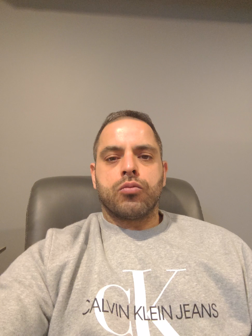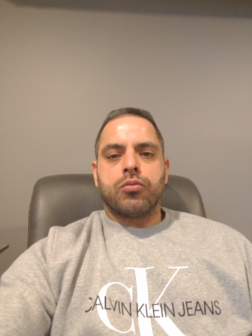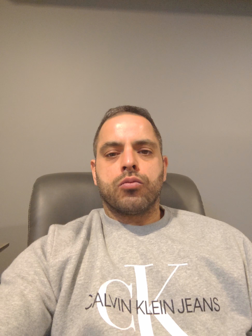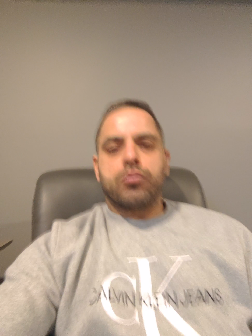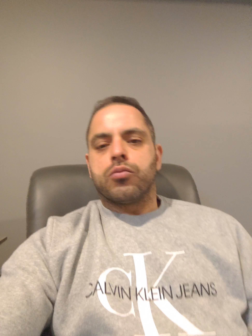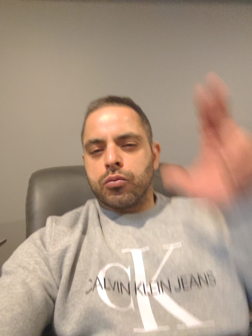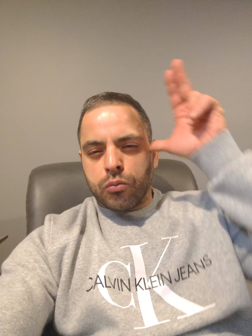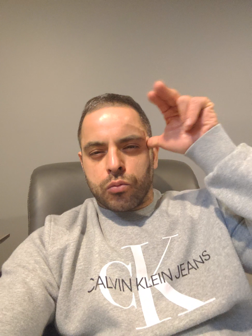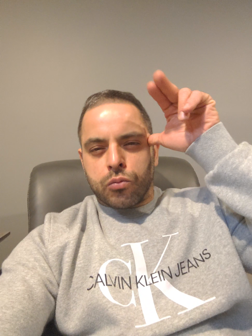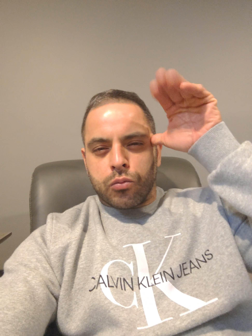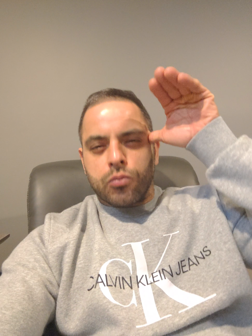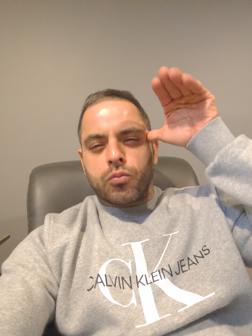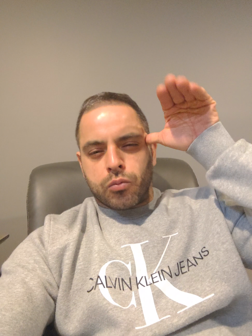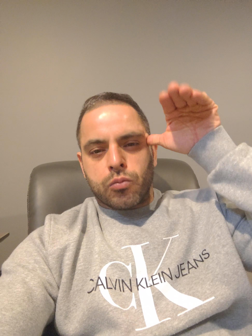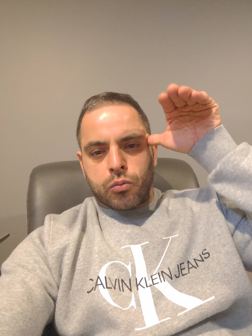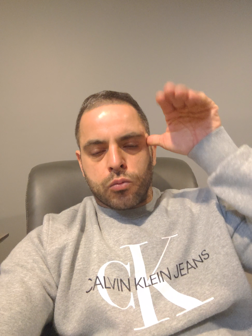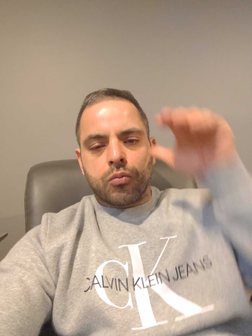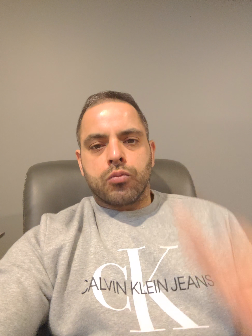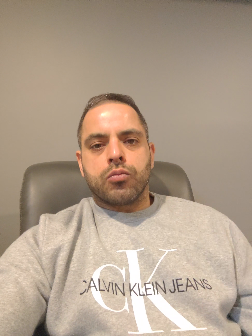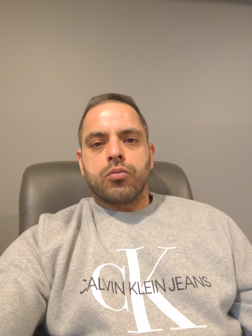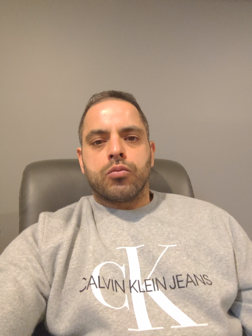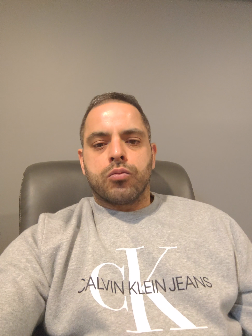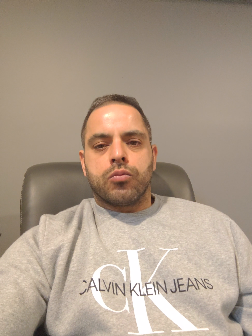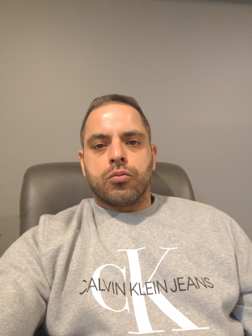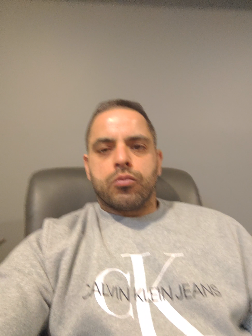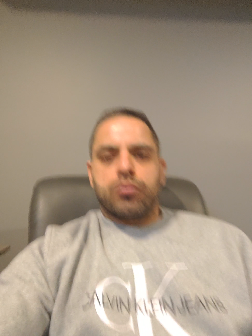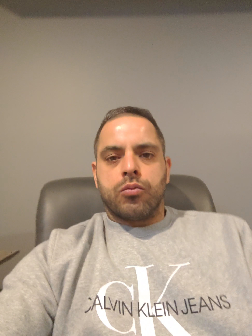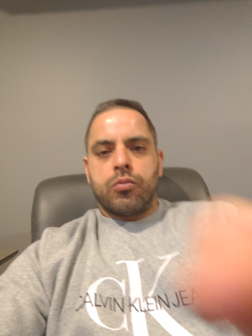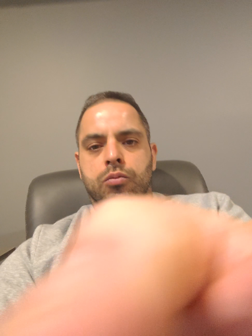donkey